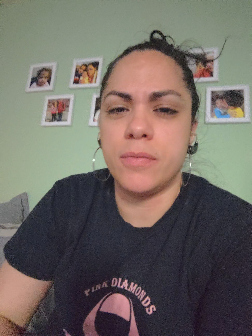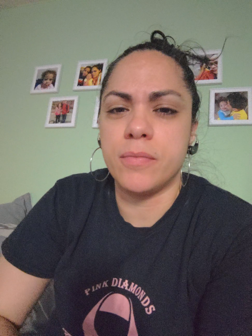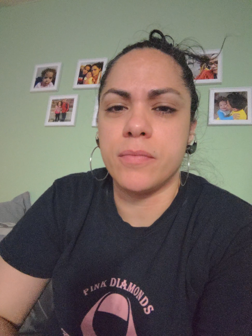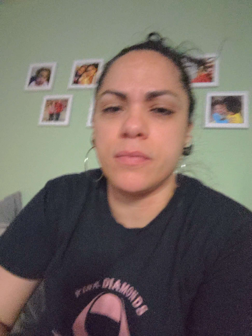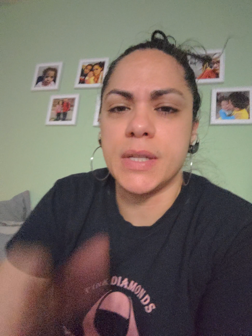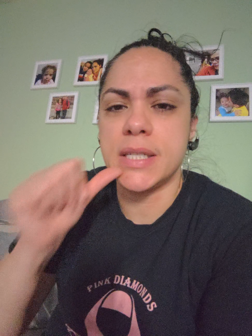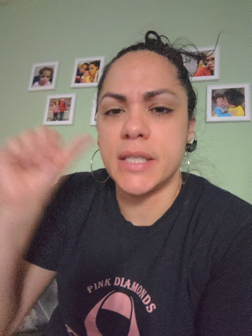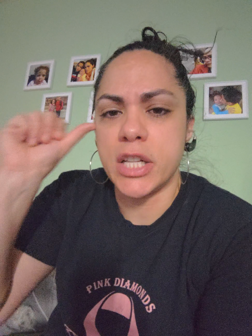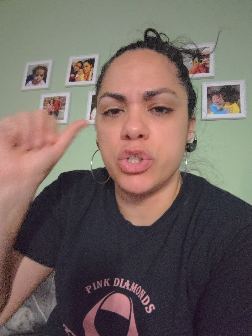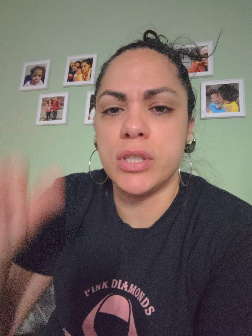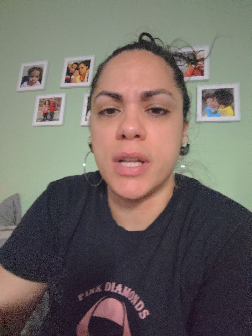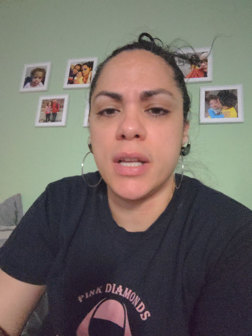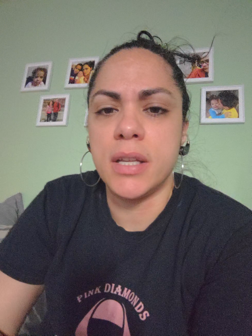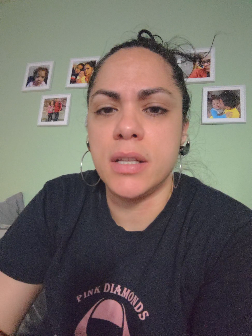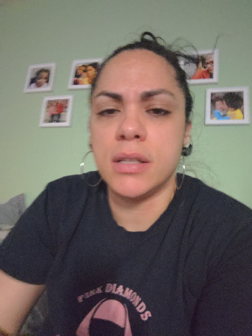yesterday